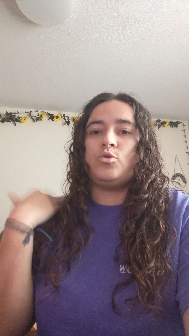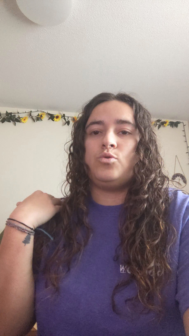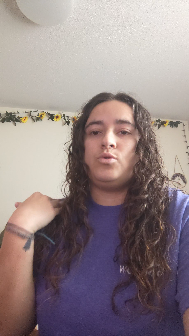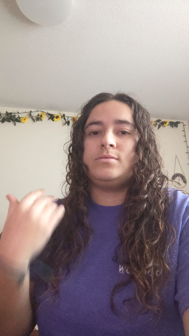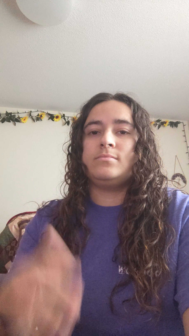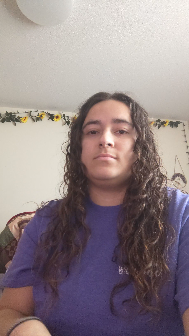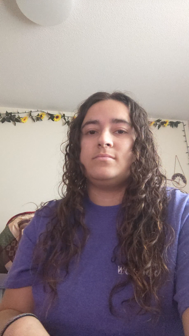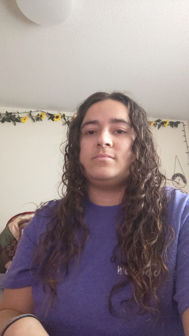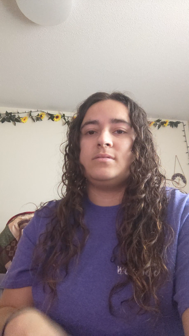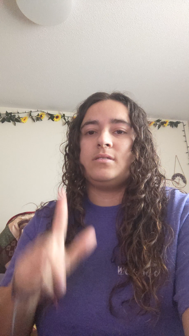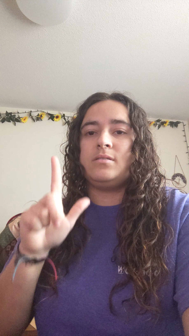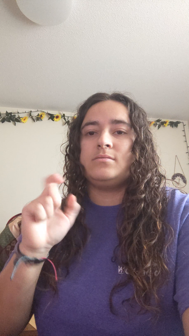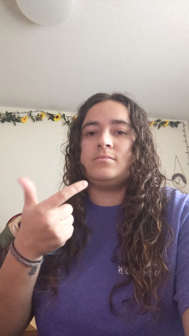leg